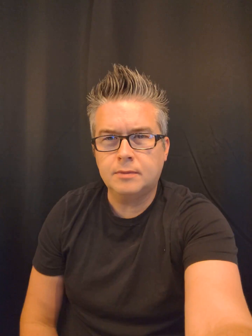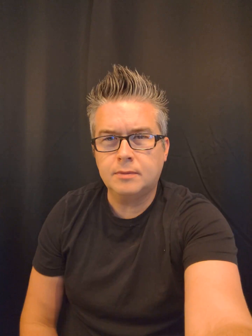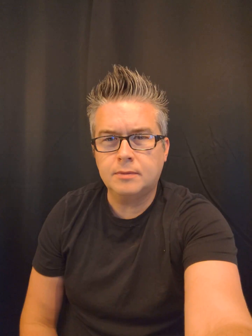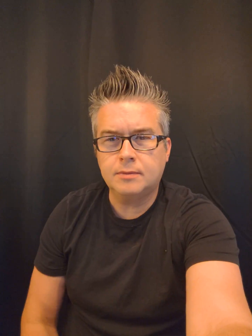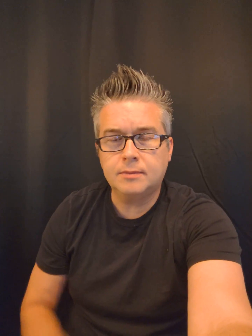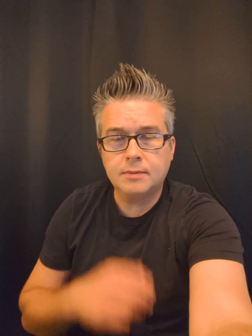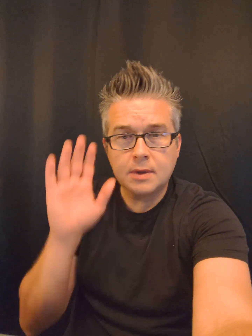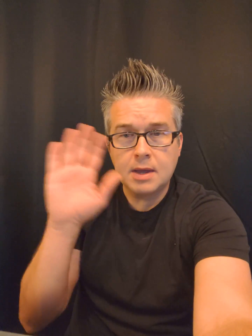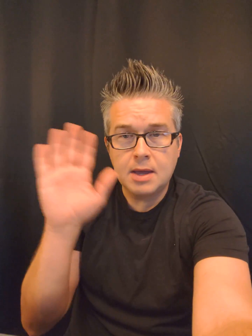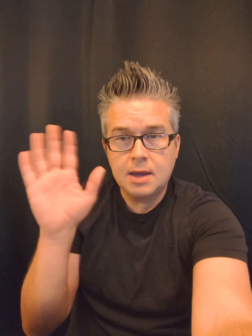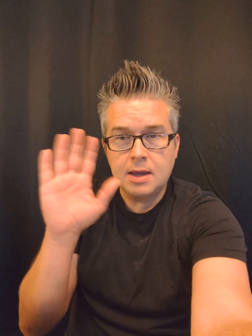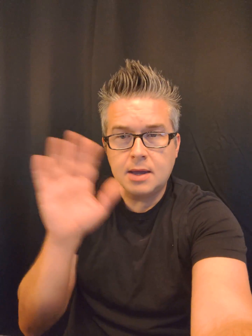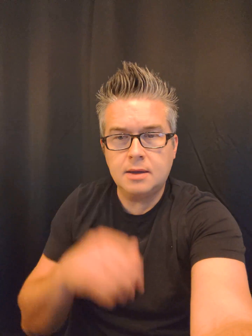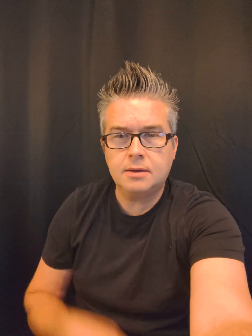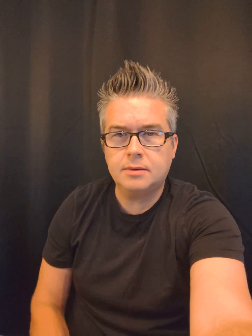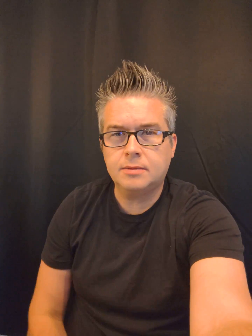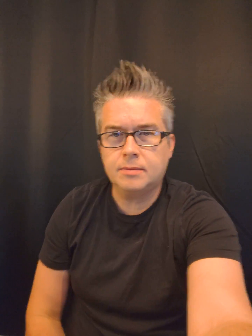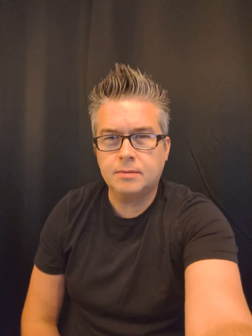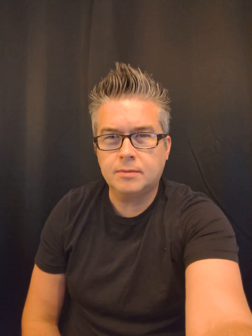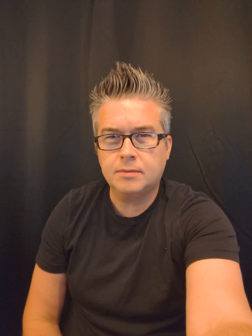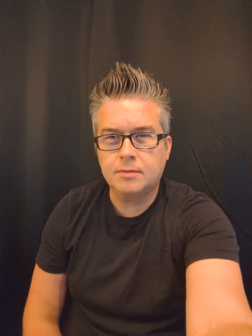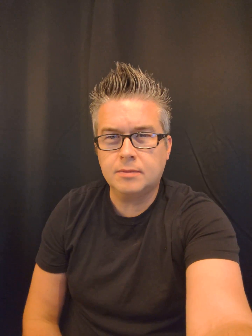hi